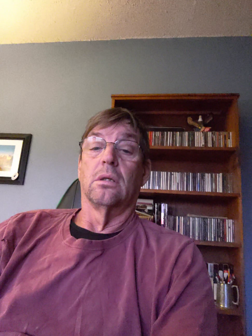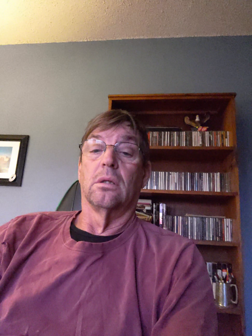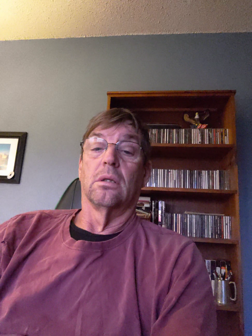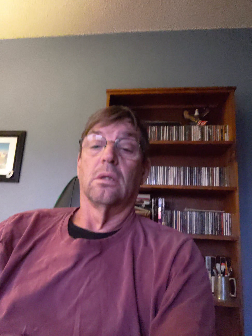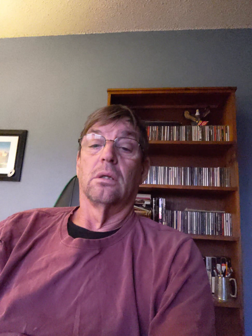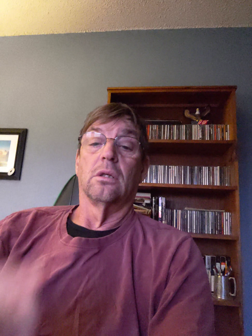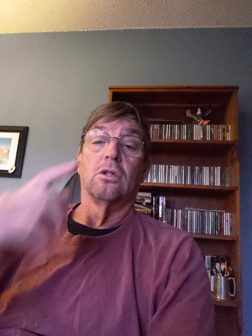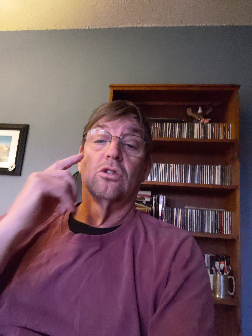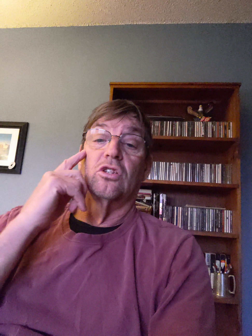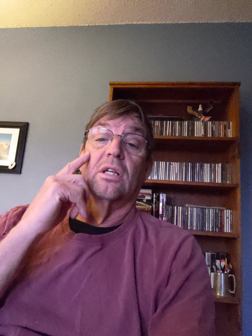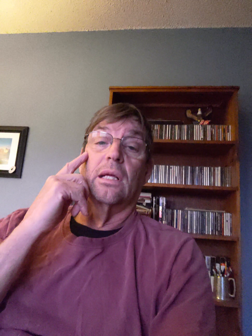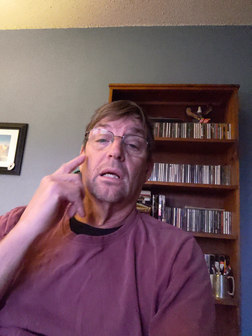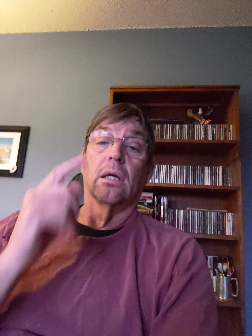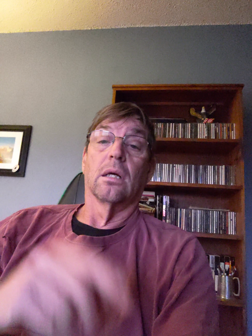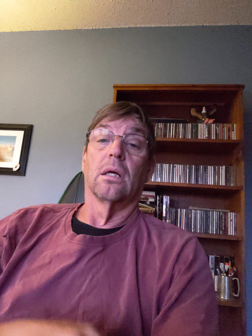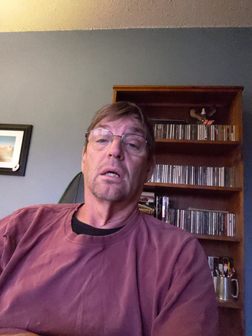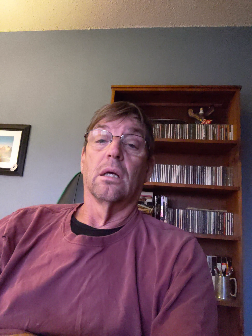cheek